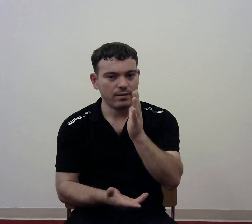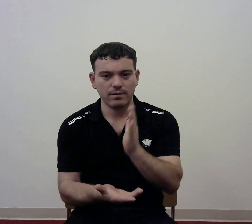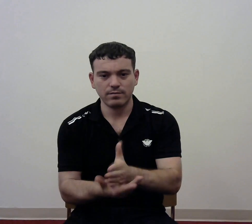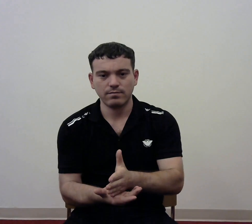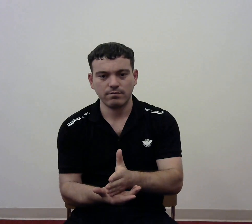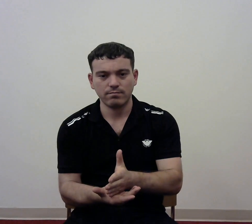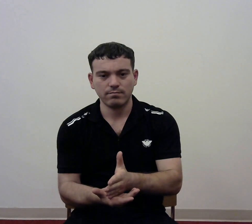var